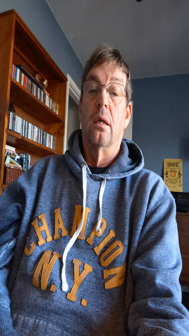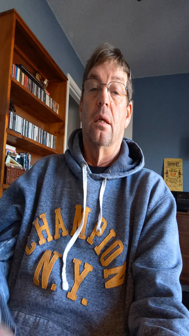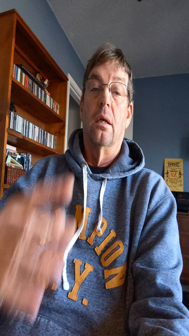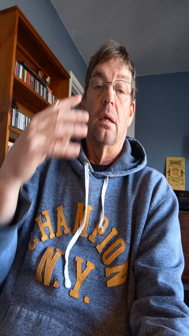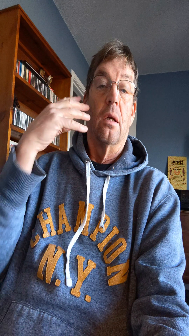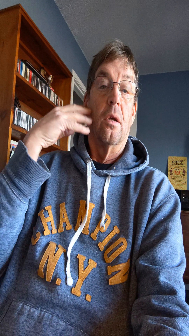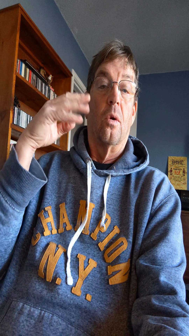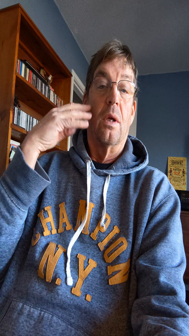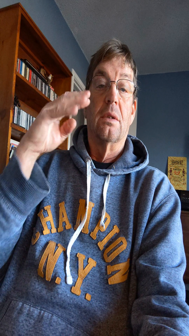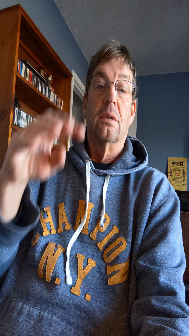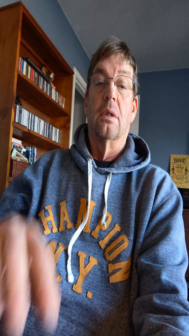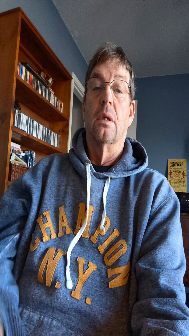noisy